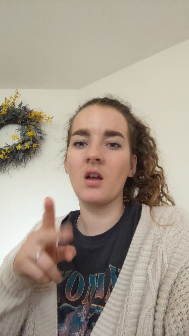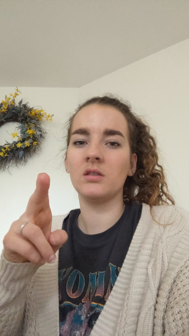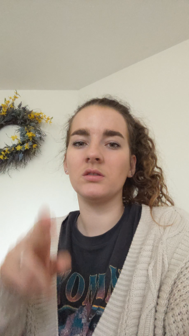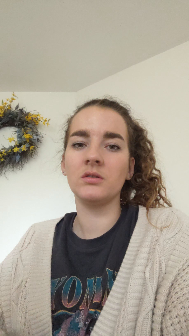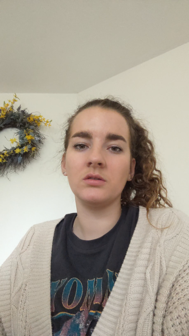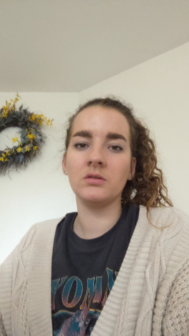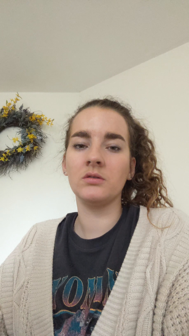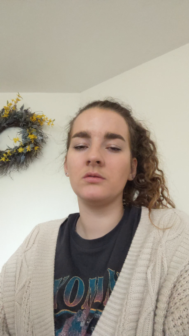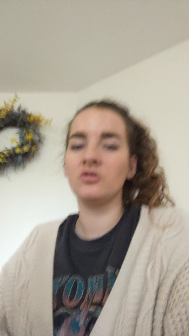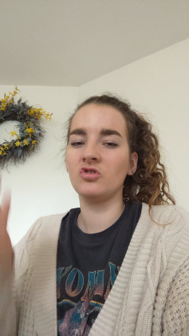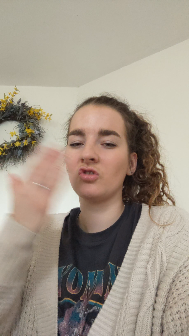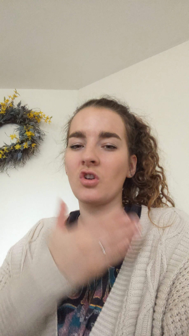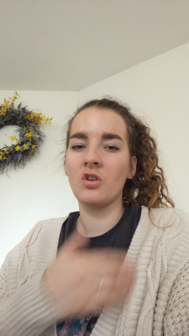dark